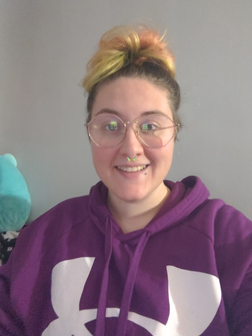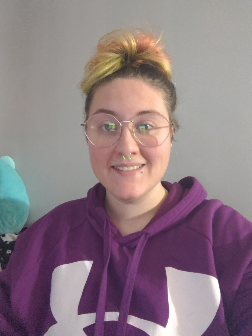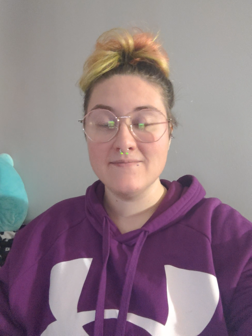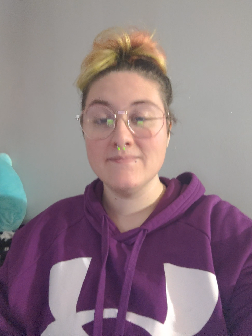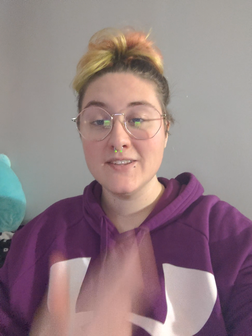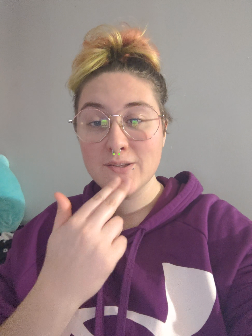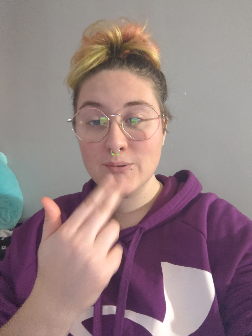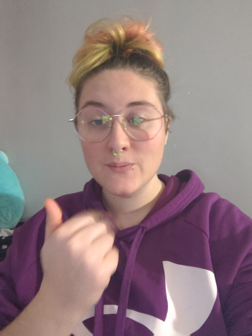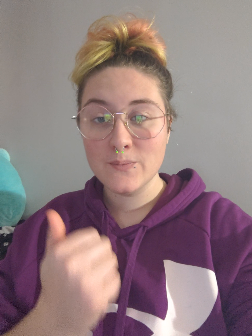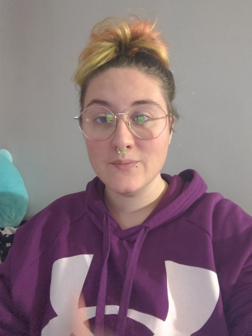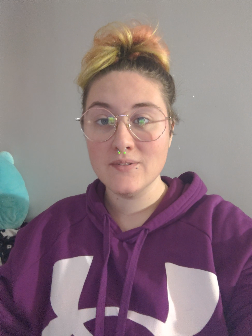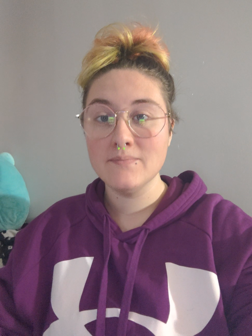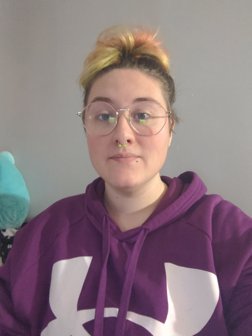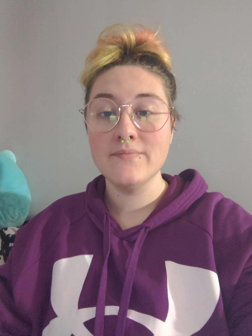cute